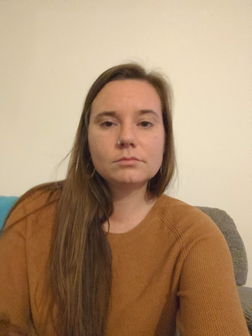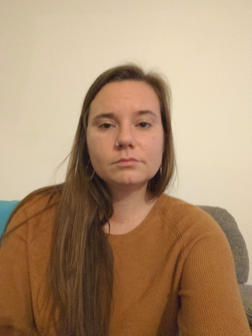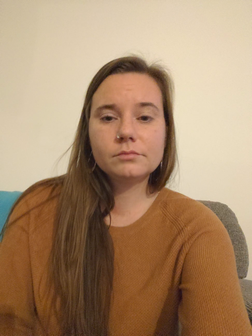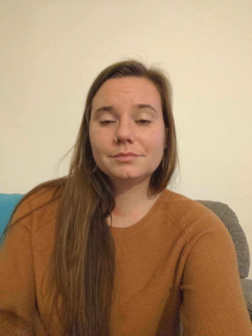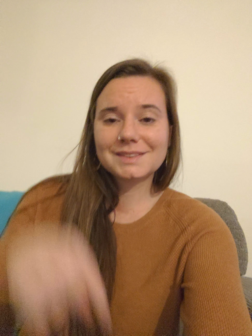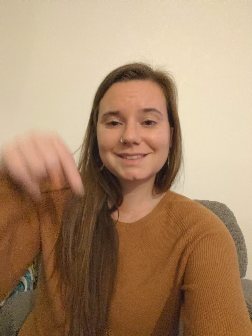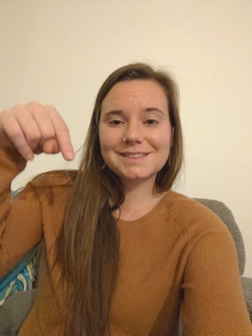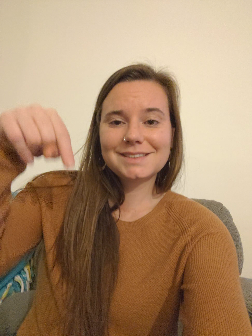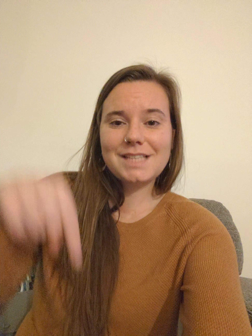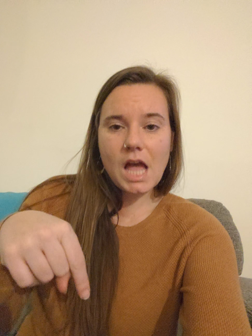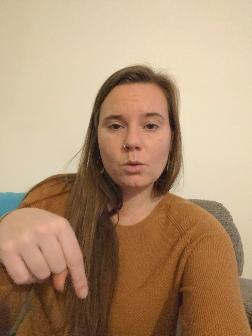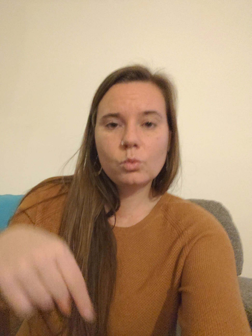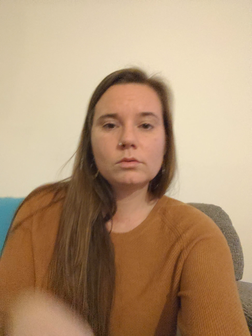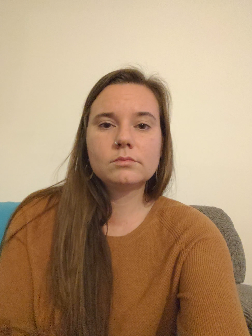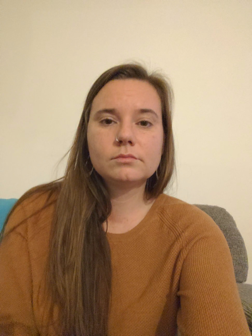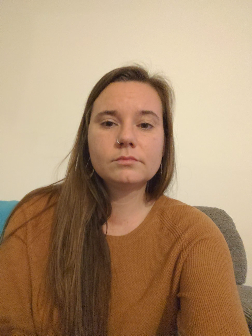down